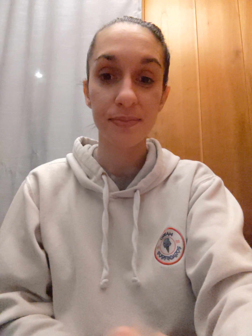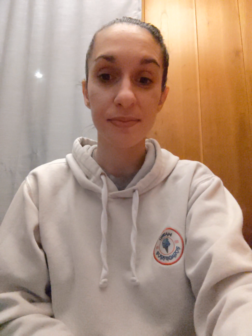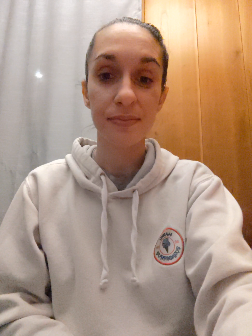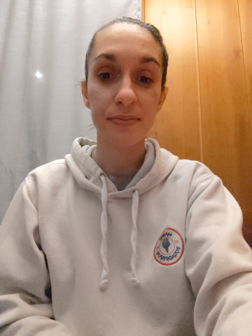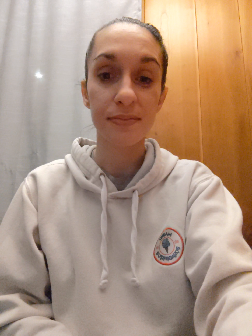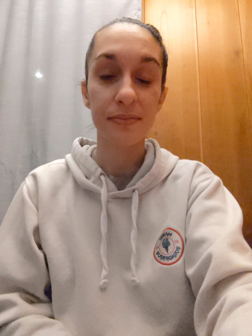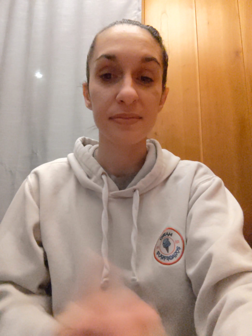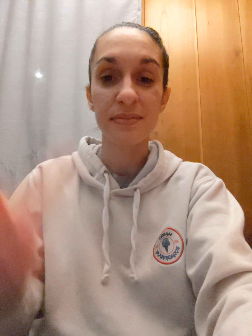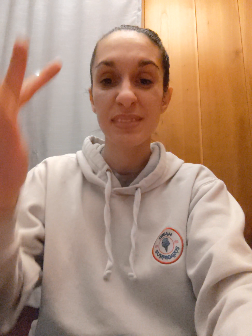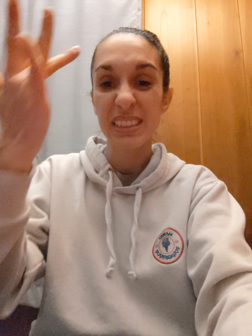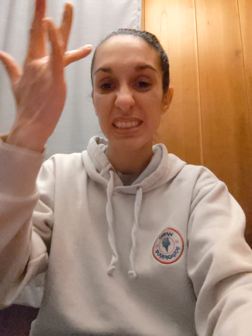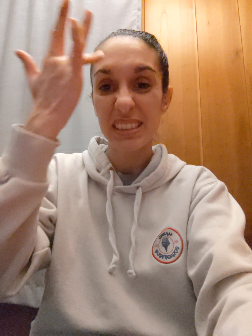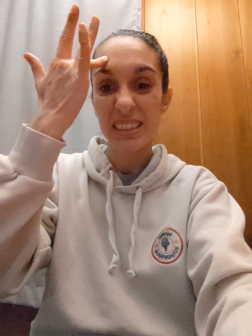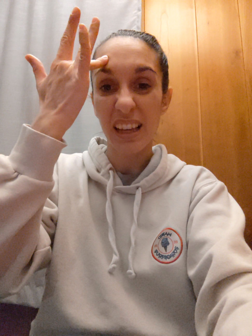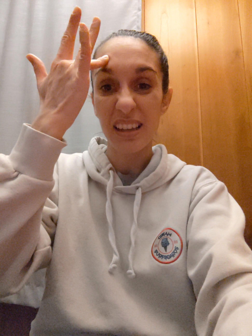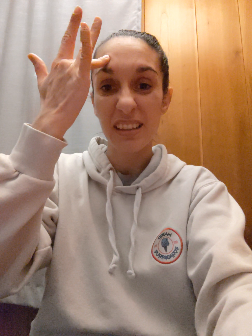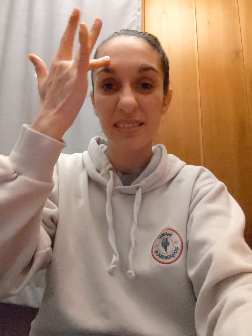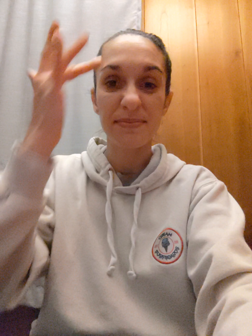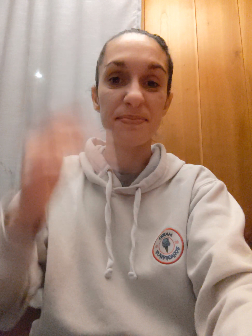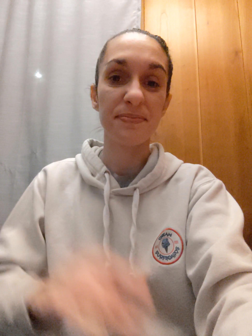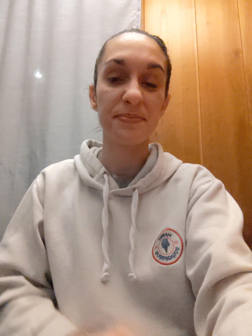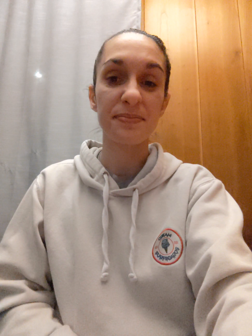sick